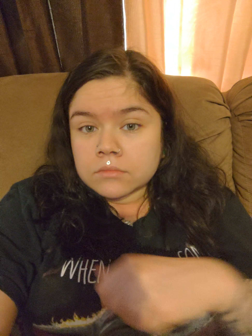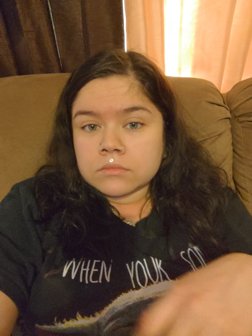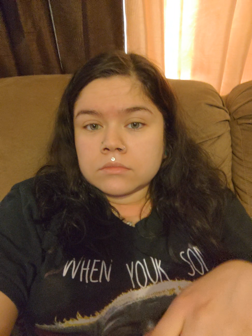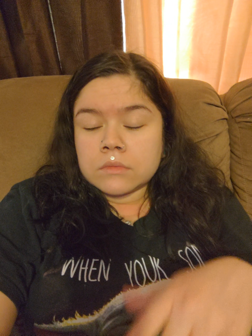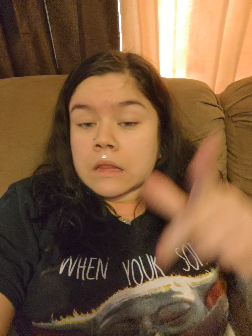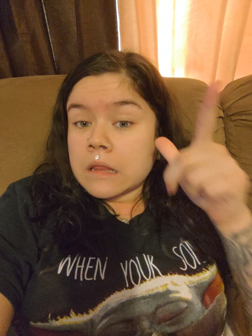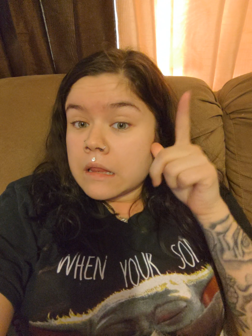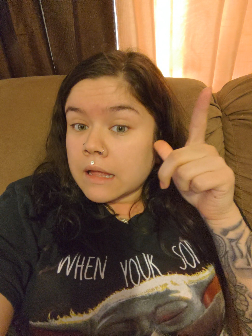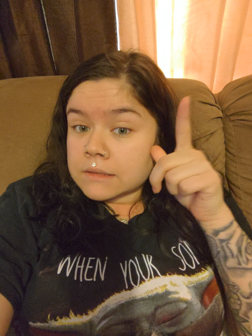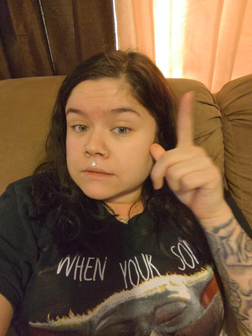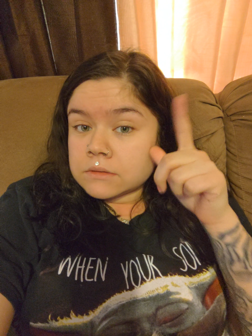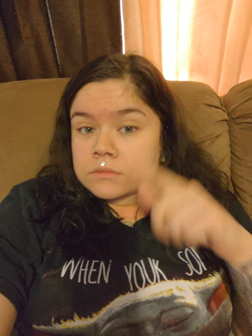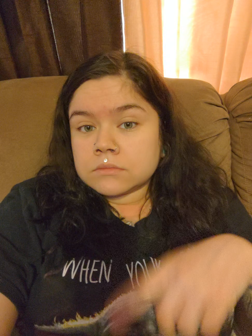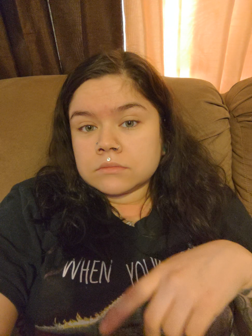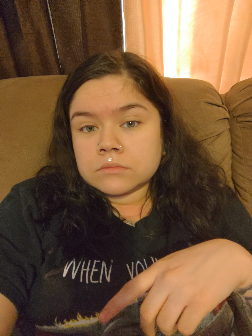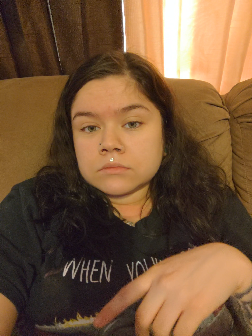listen